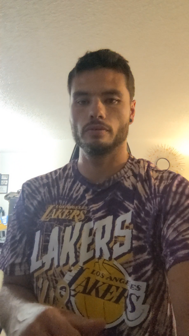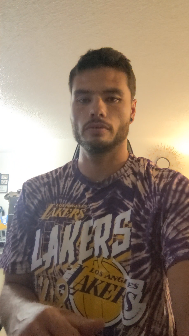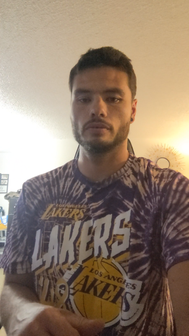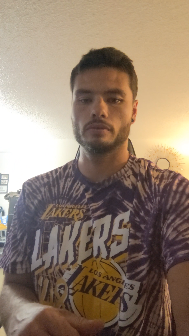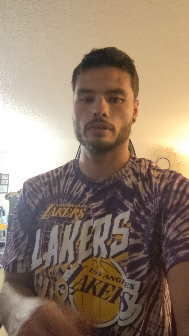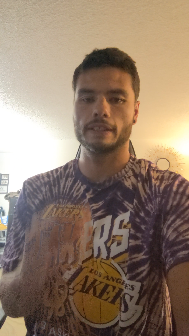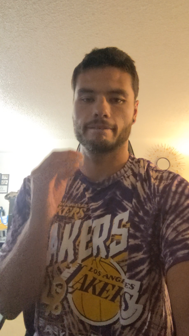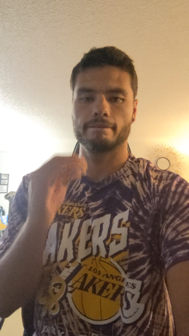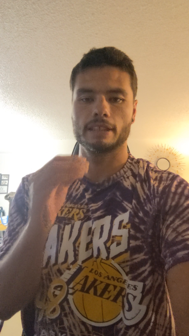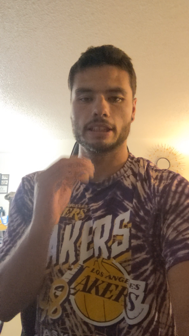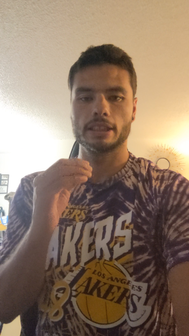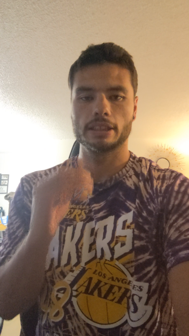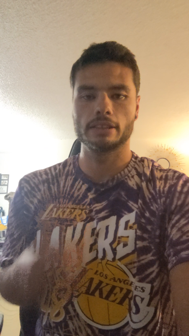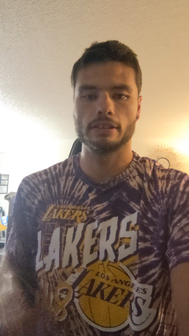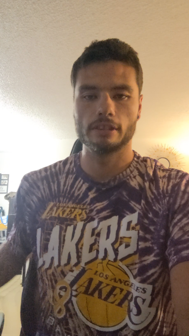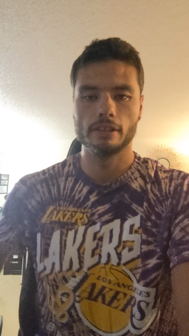fix